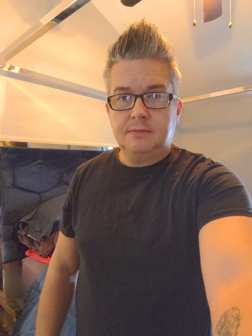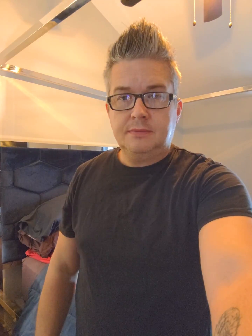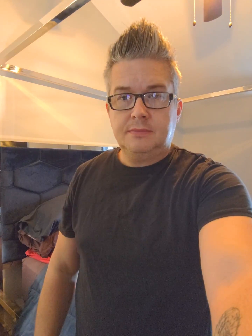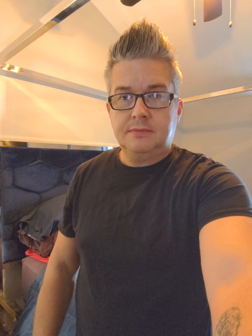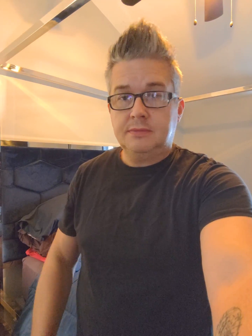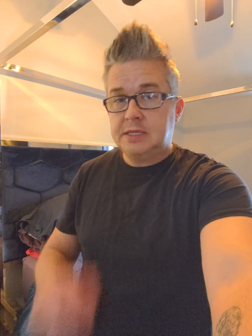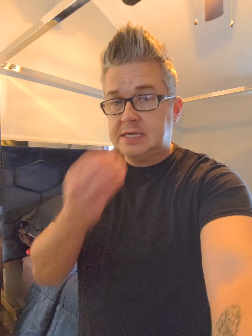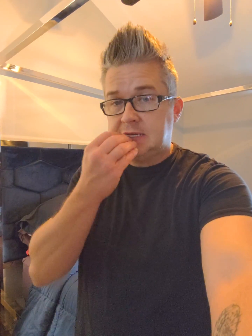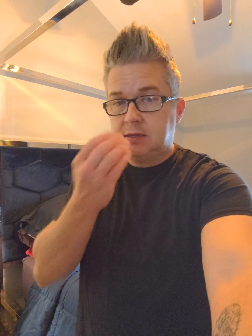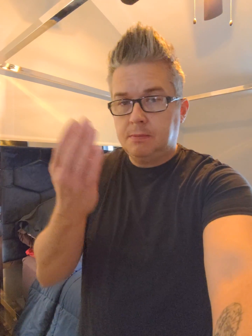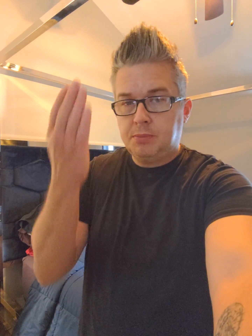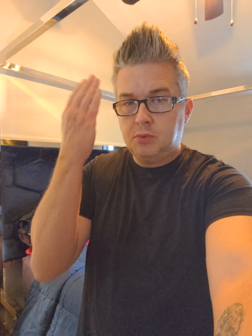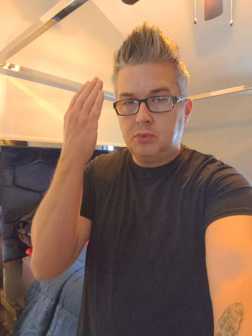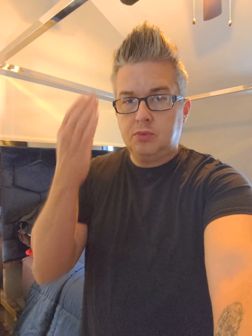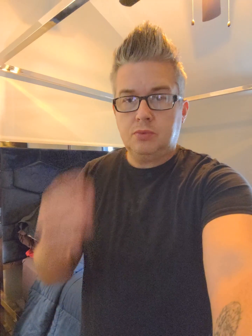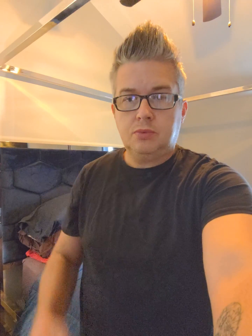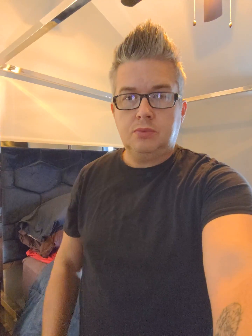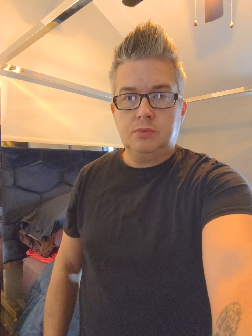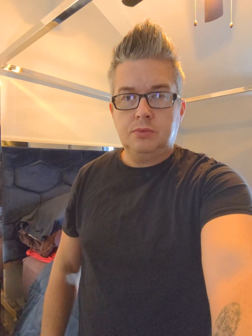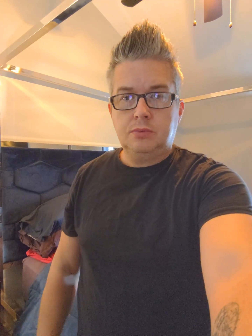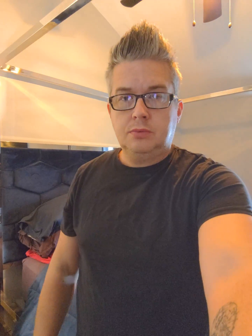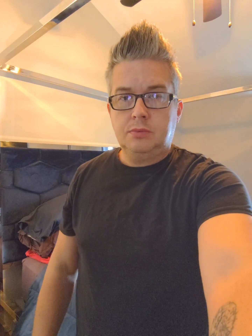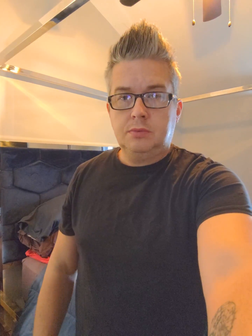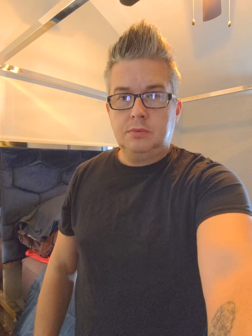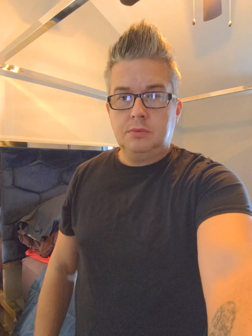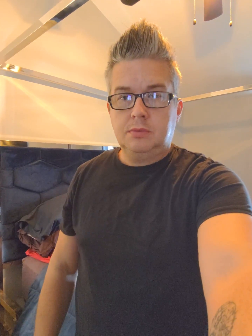breakfast